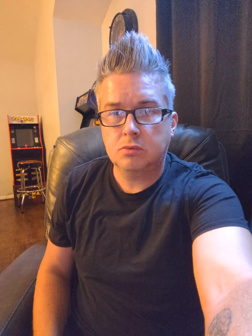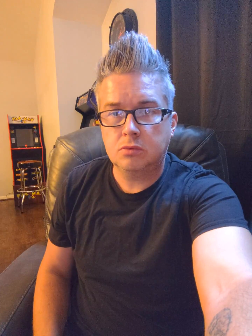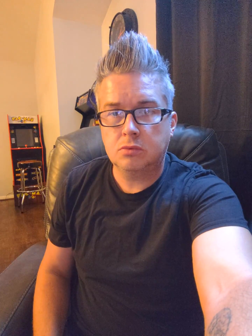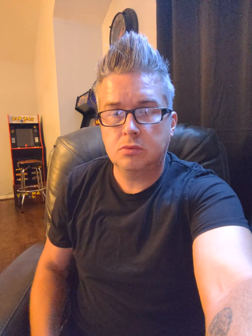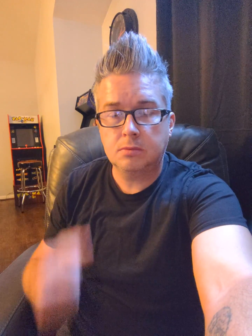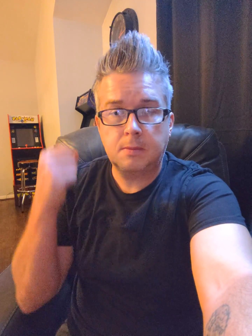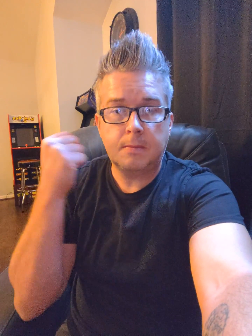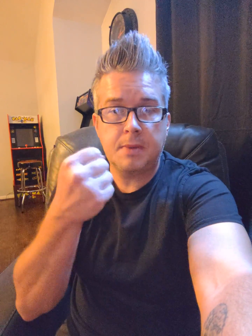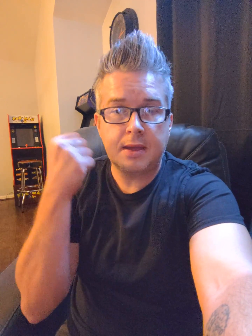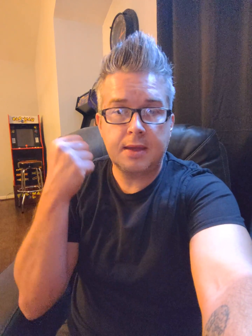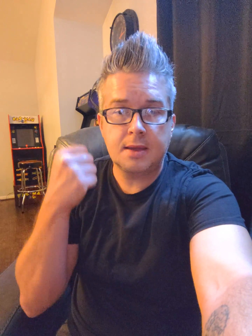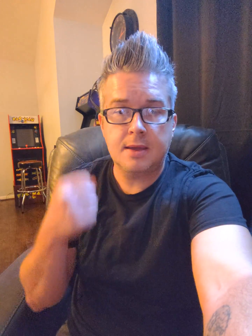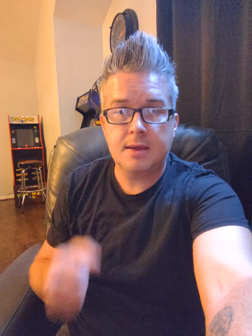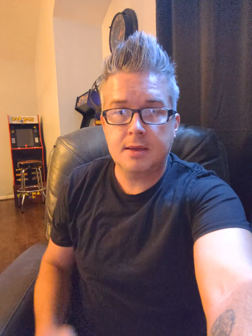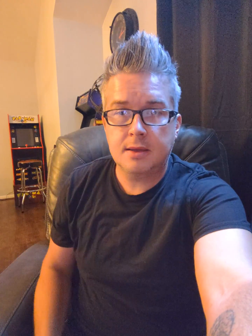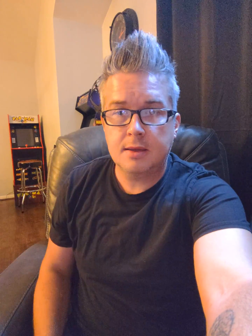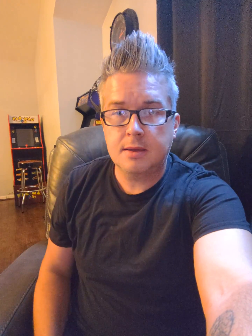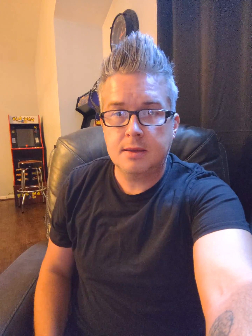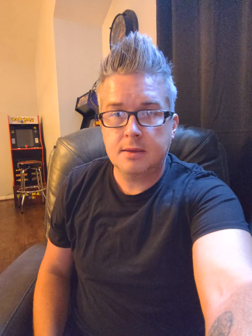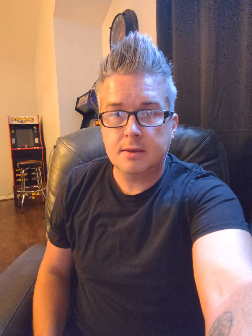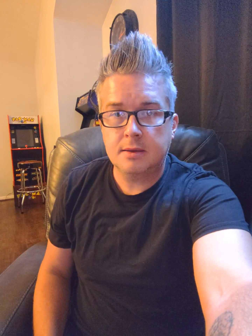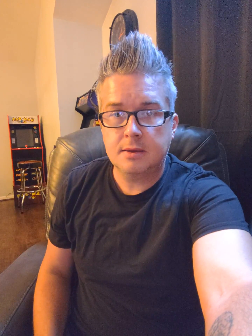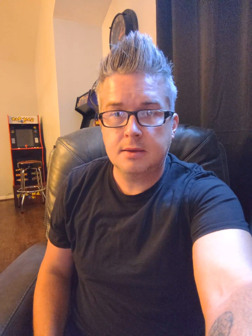hit